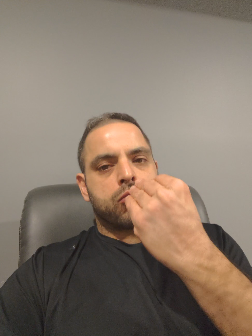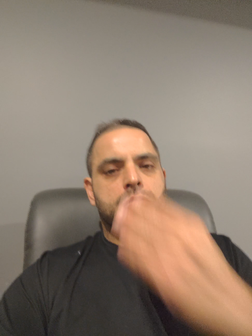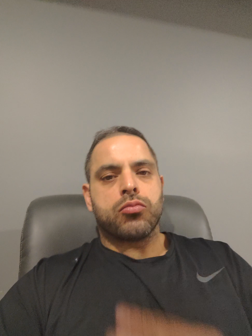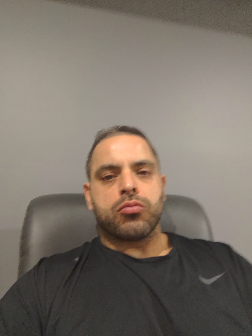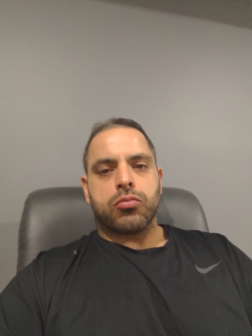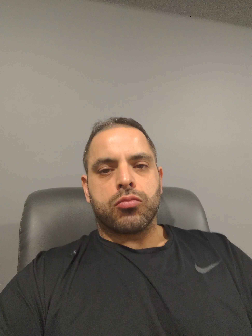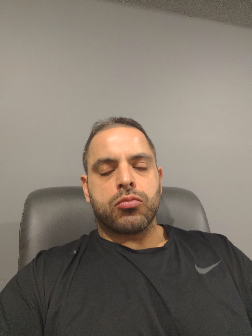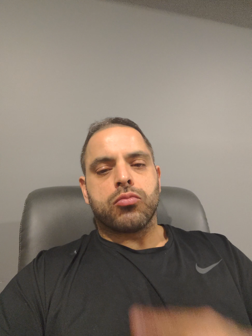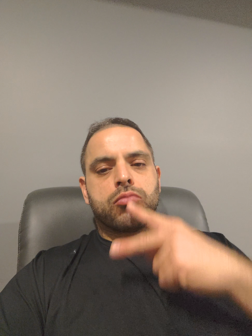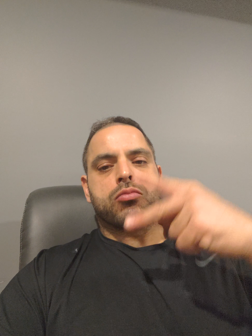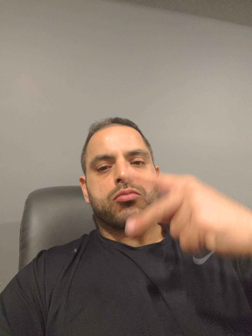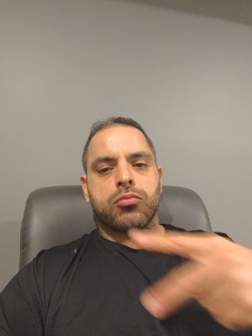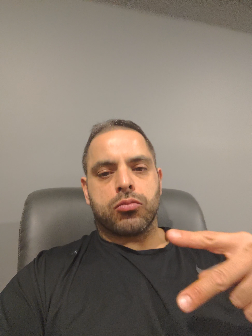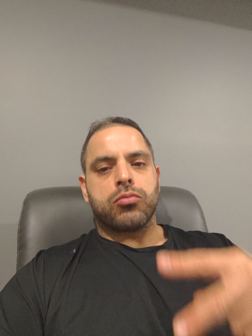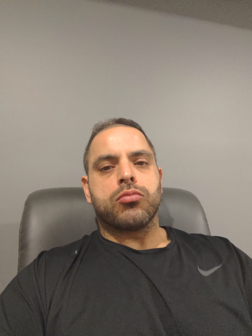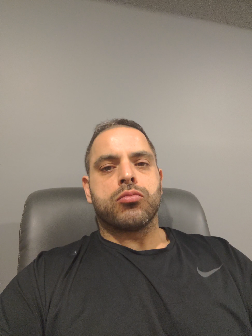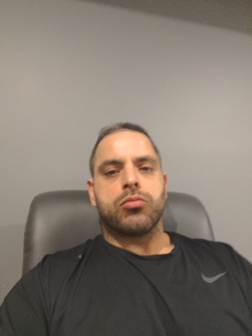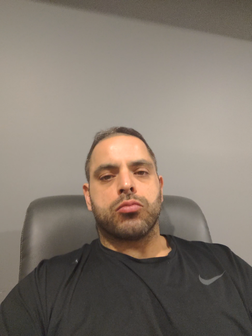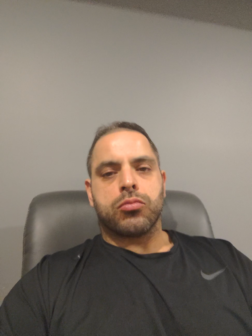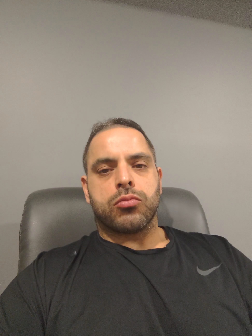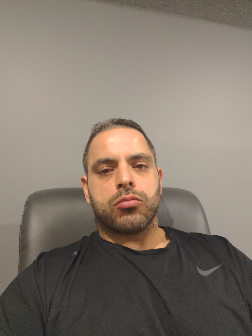pen